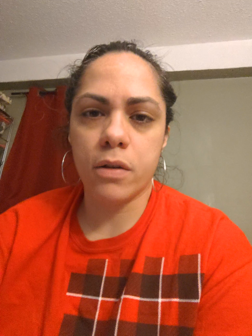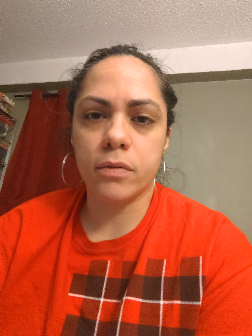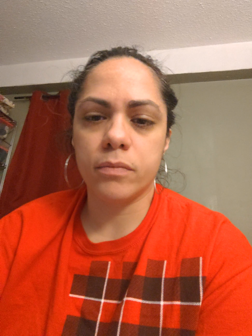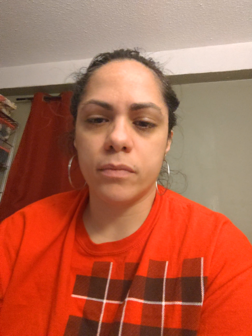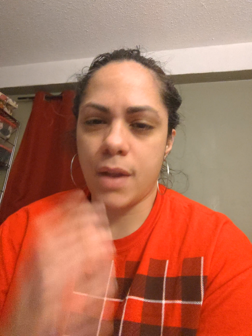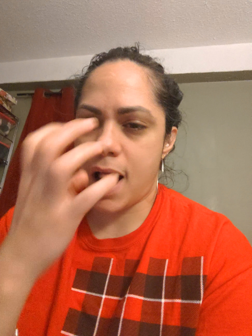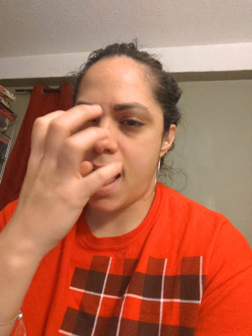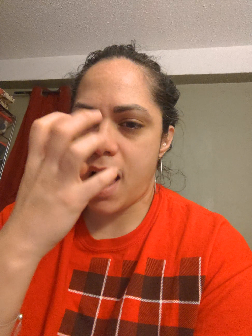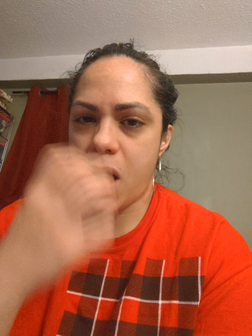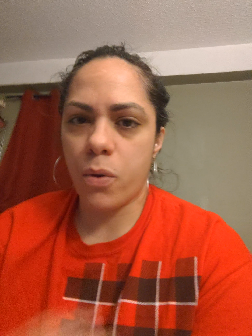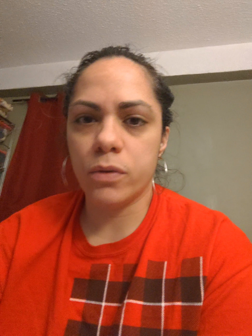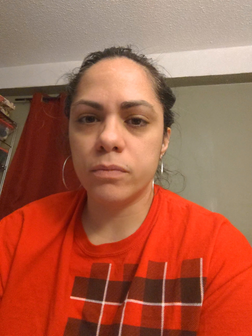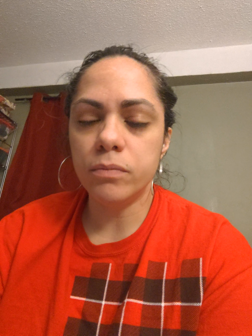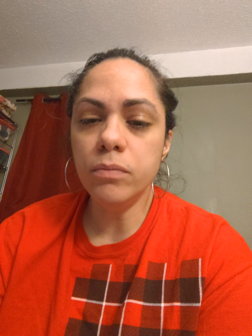clown